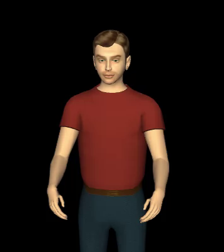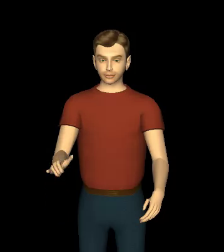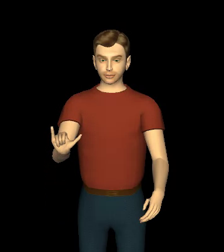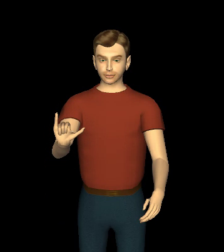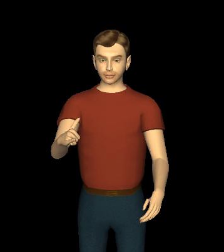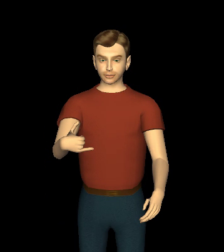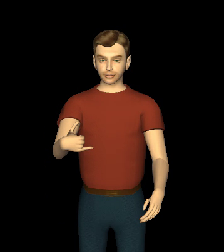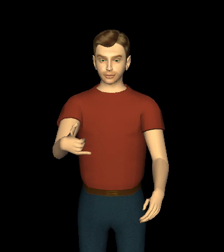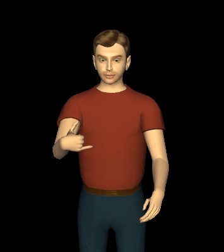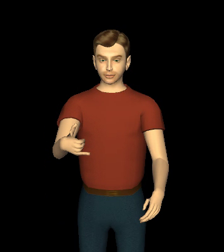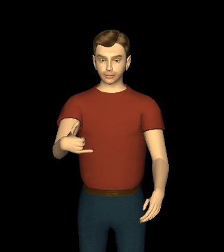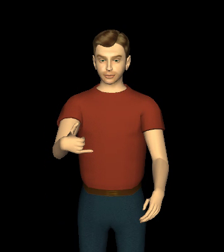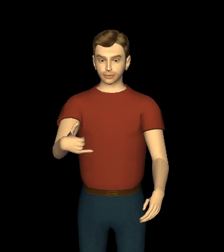الخميس